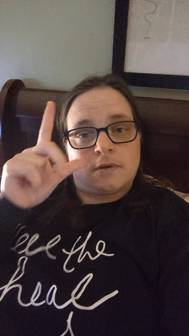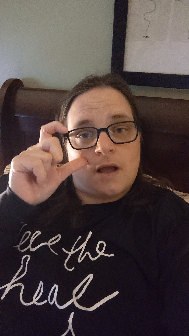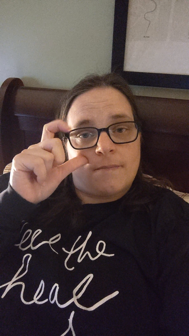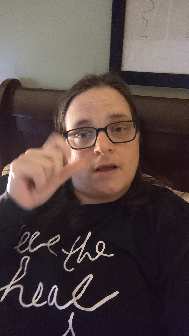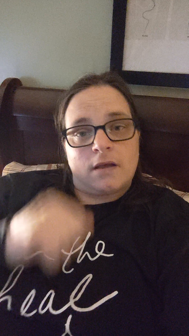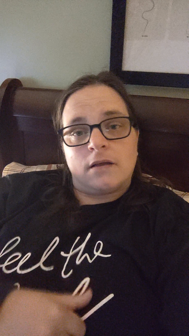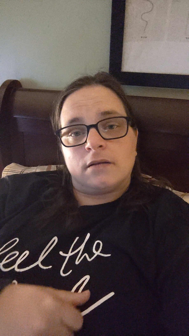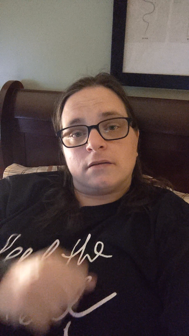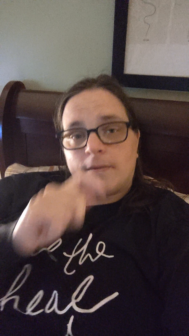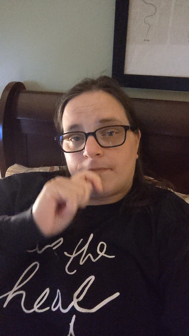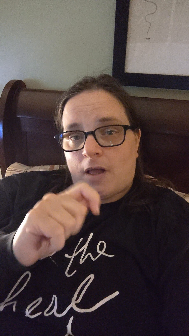popsicle